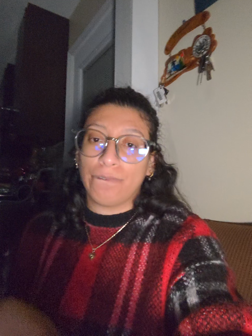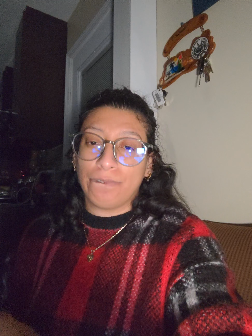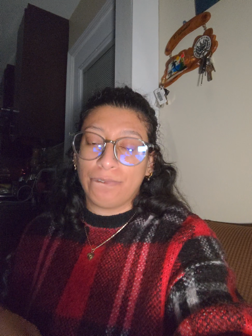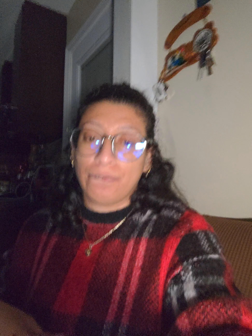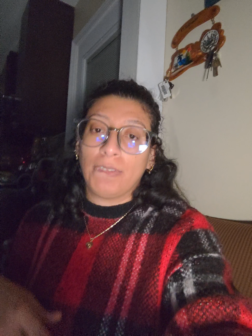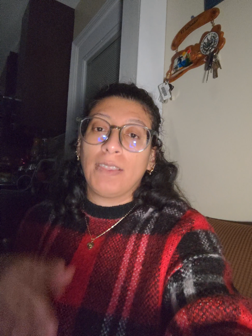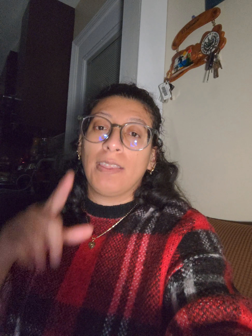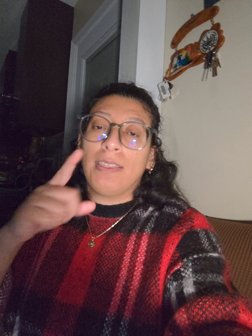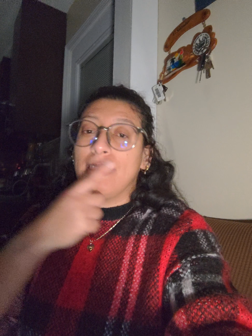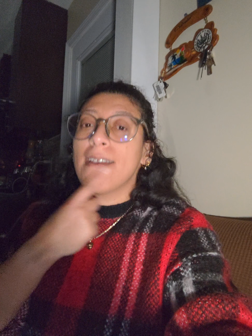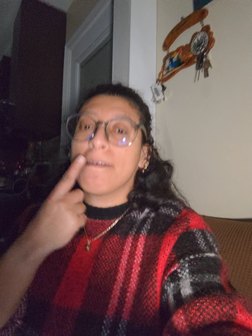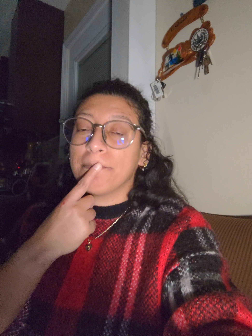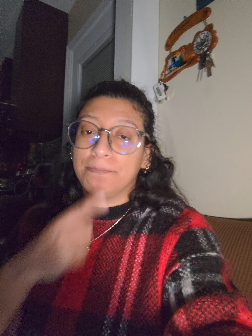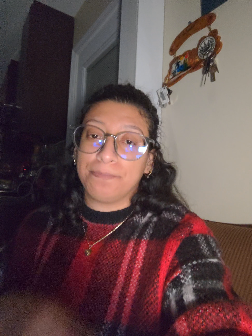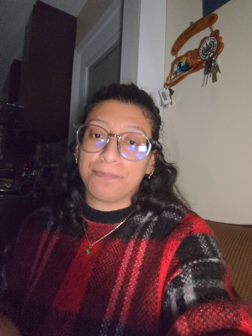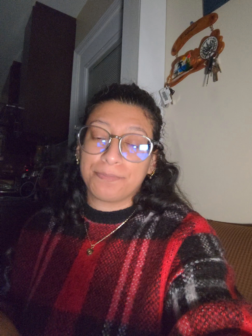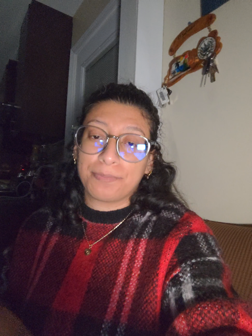lips